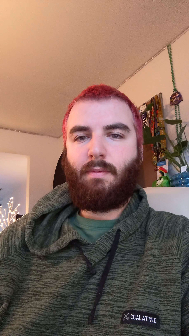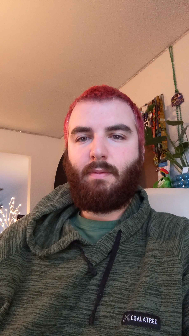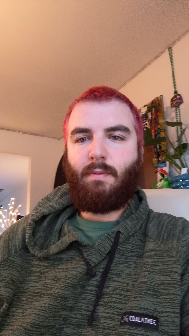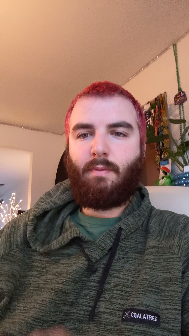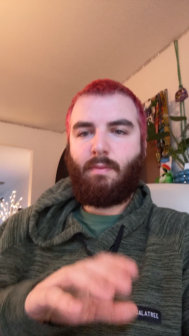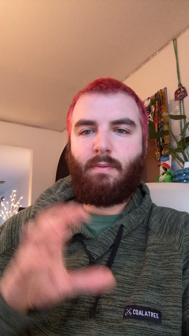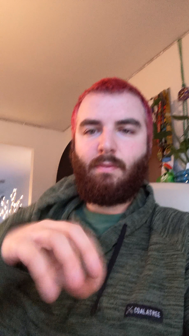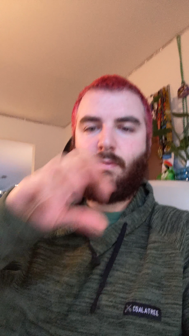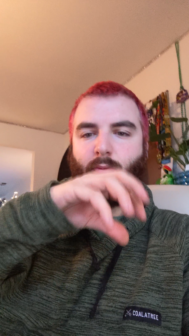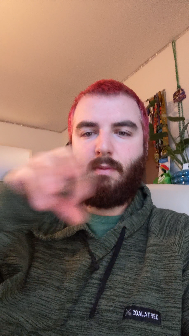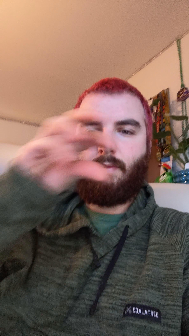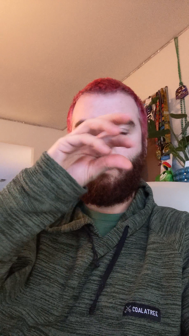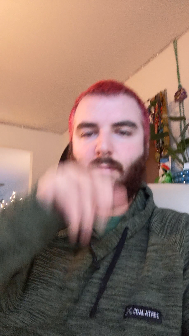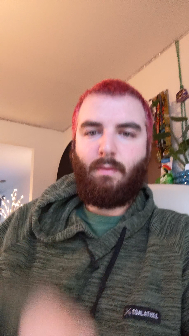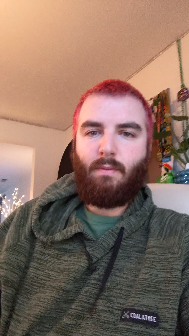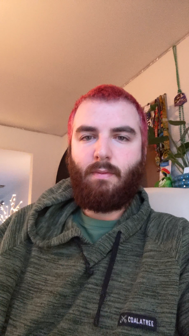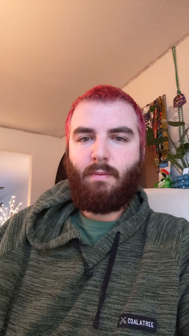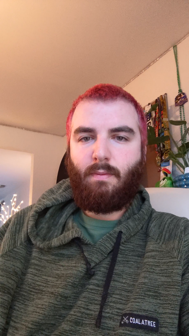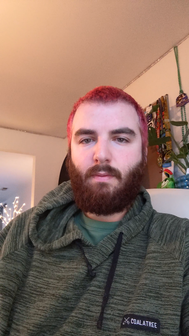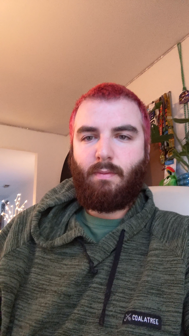block